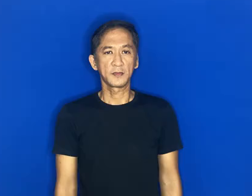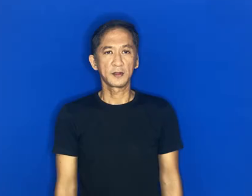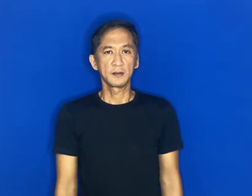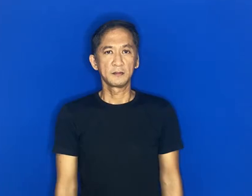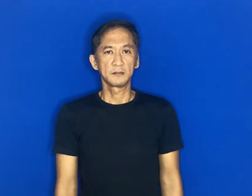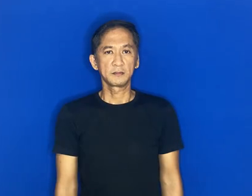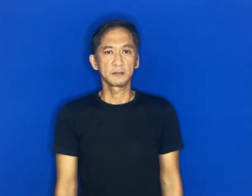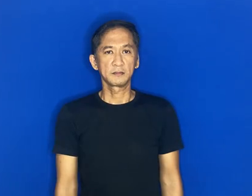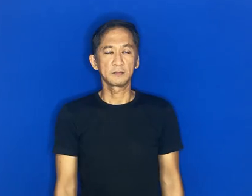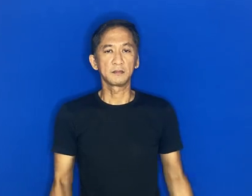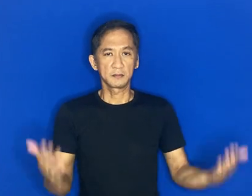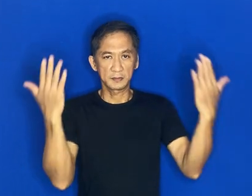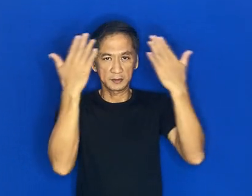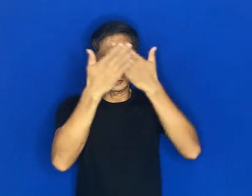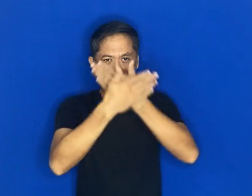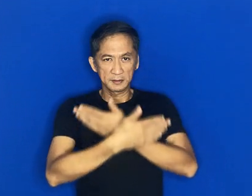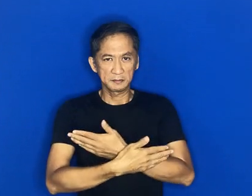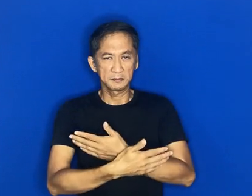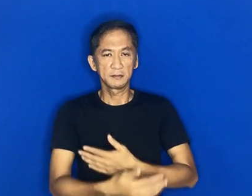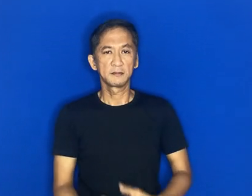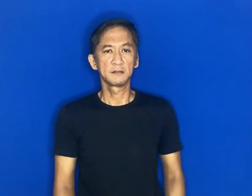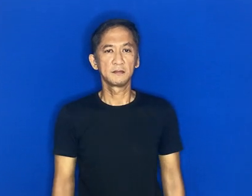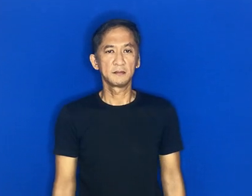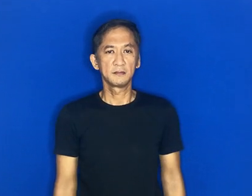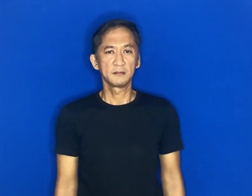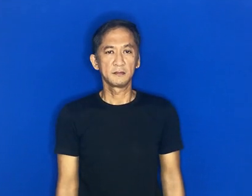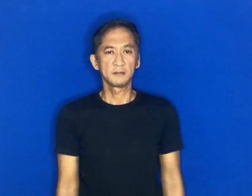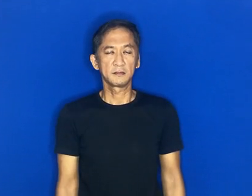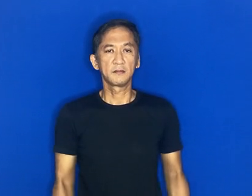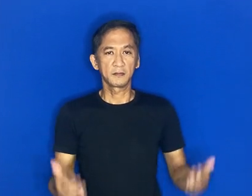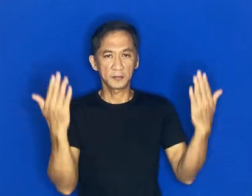dark